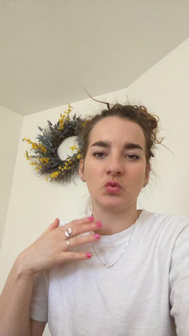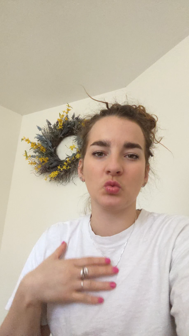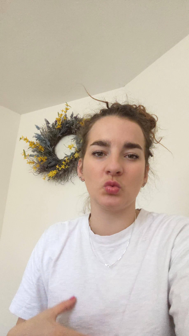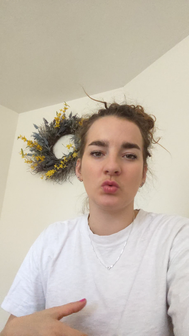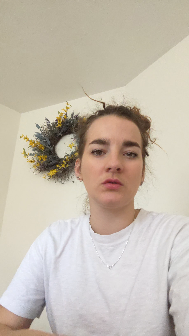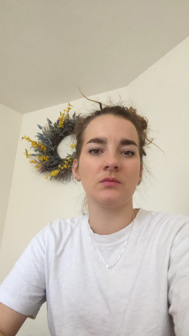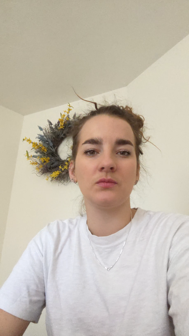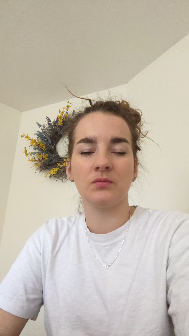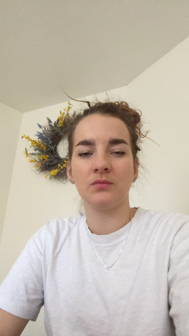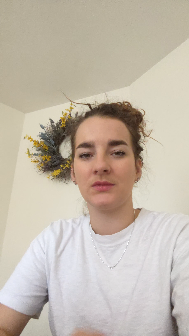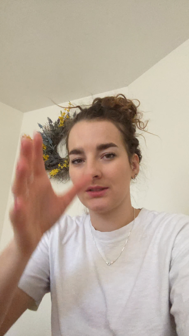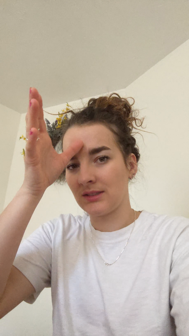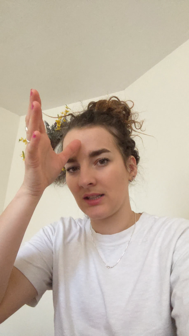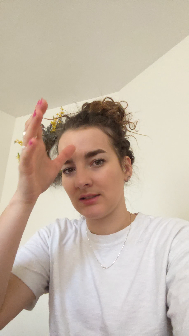daddy